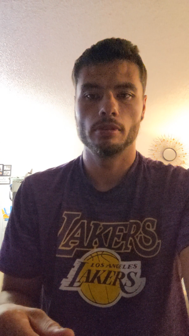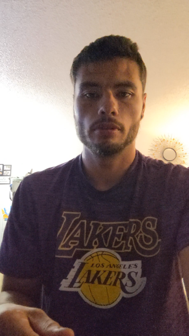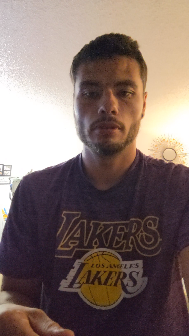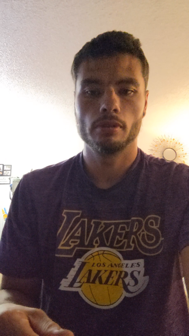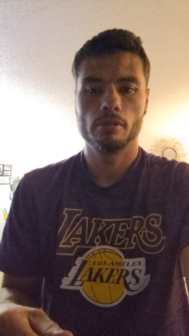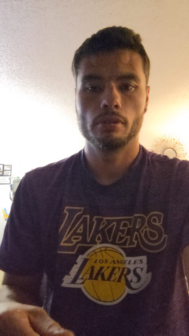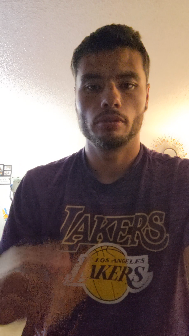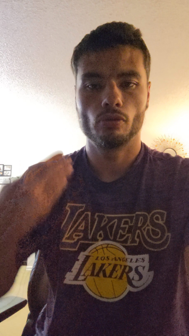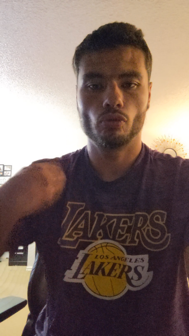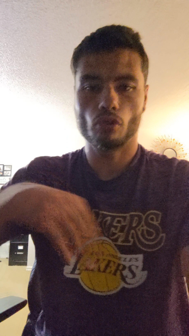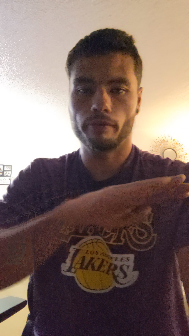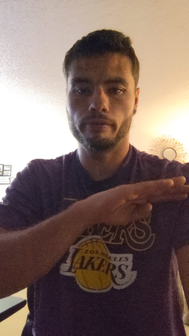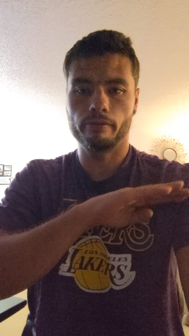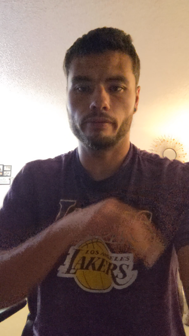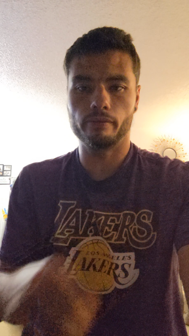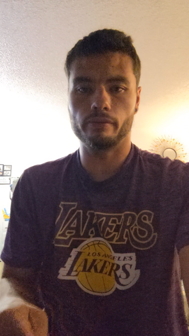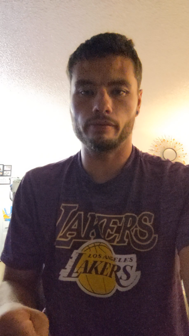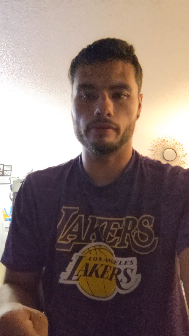scarf